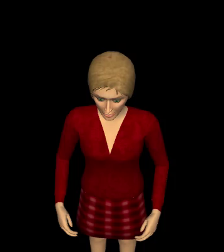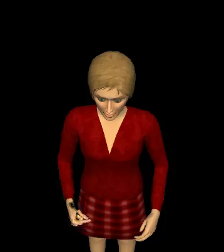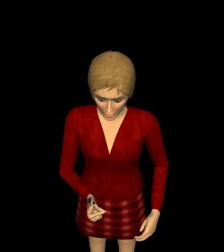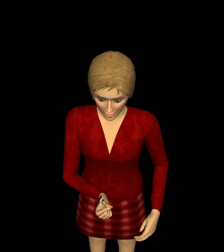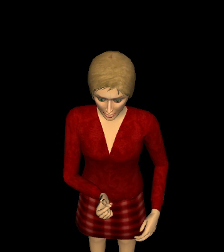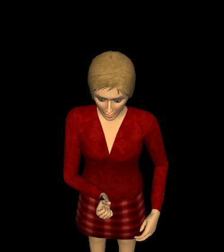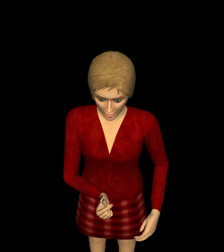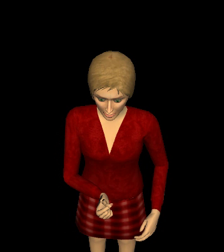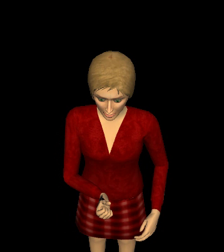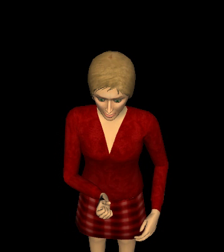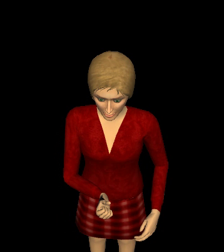مال